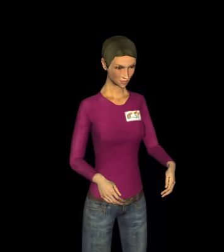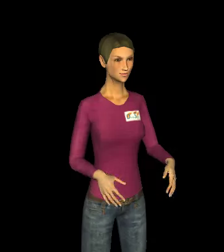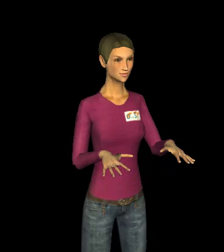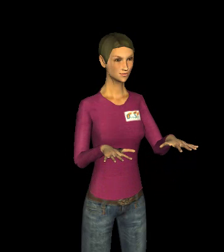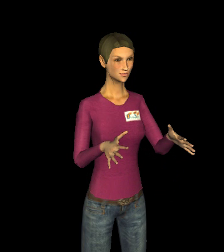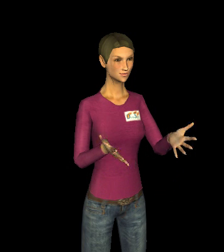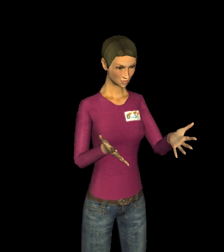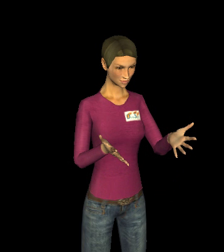كيف